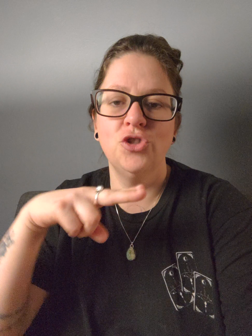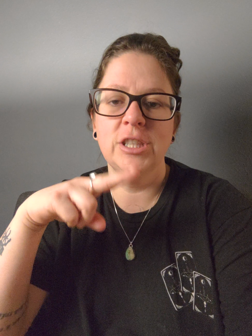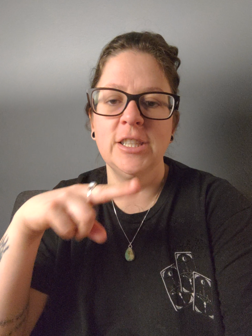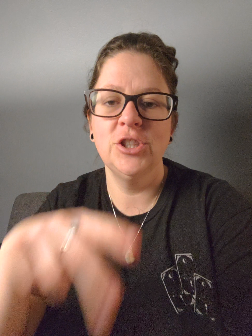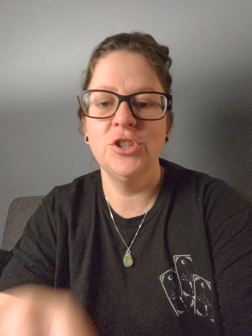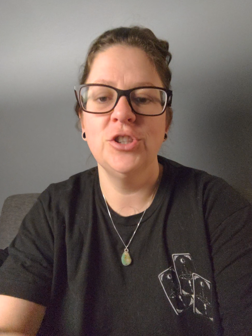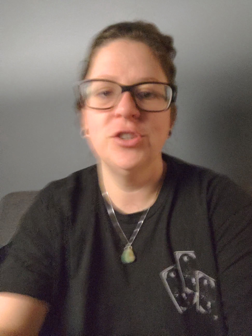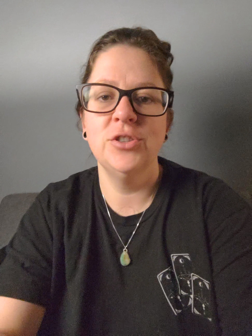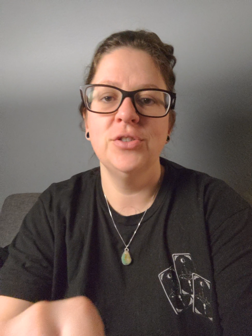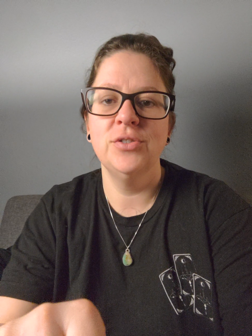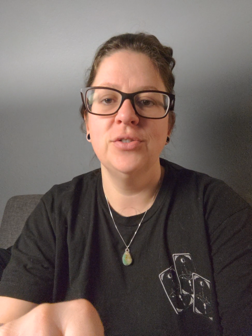chair